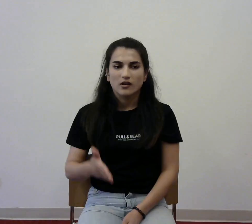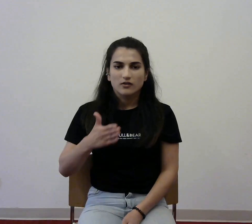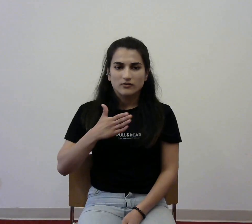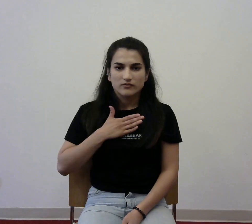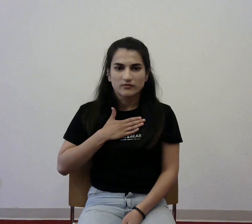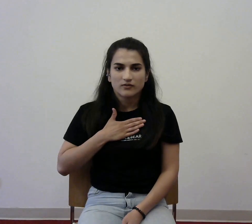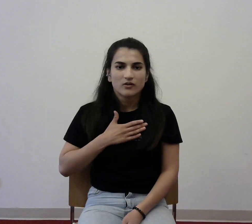mən